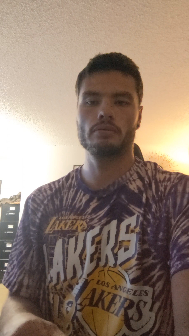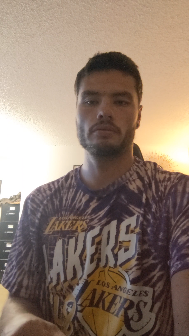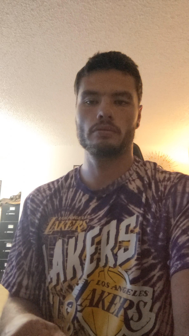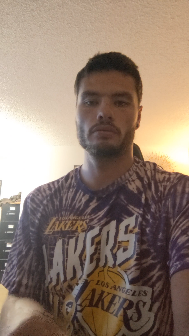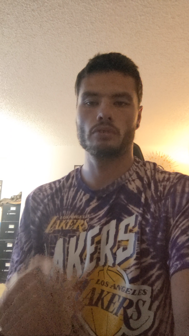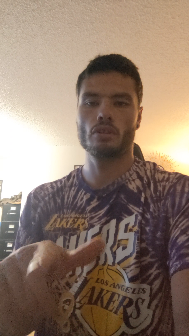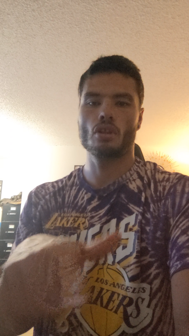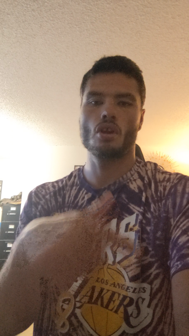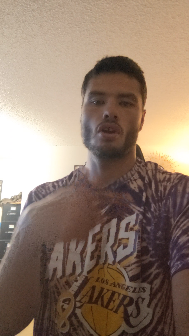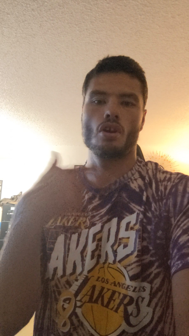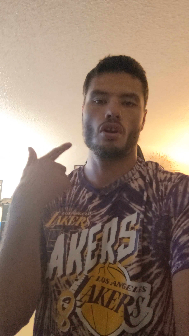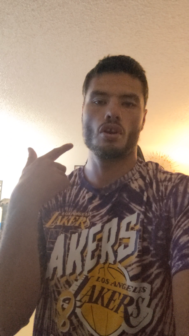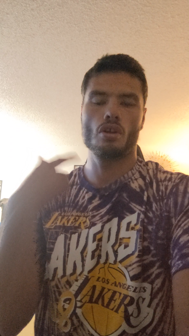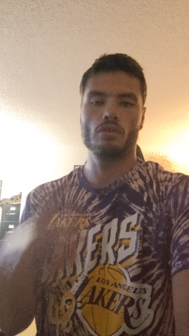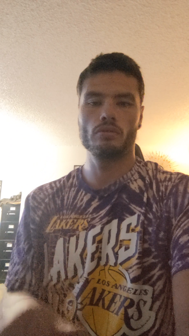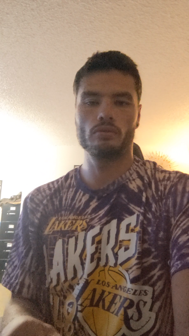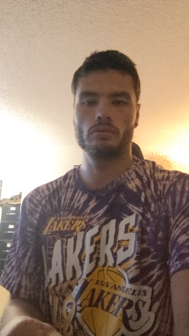long